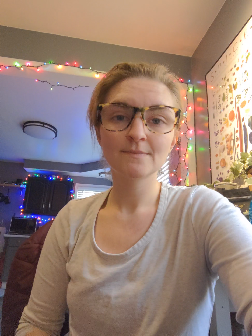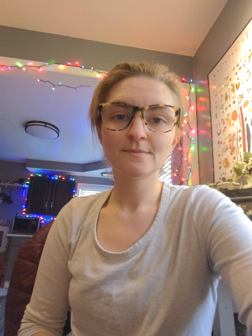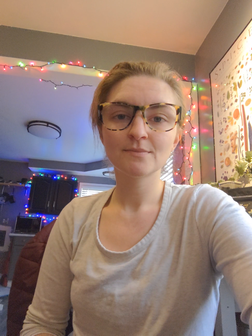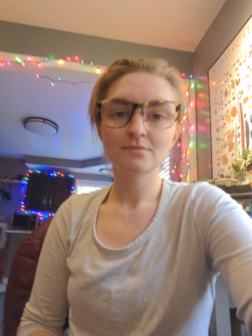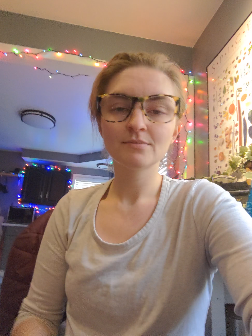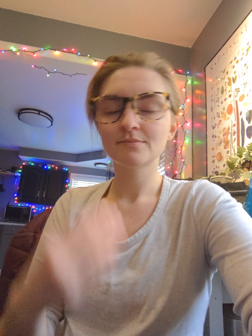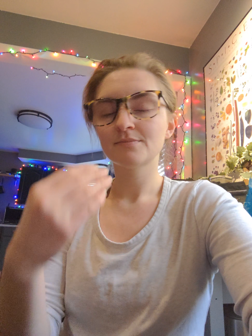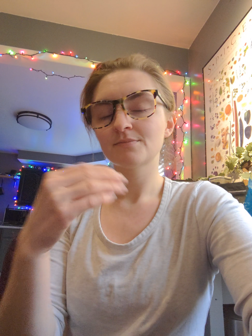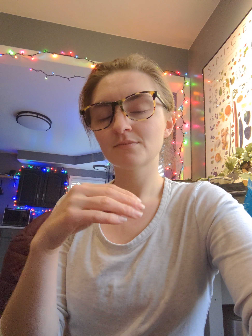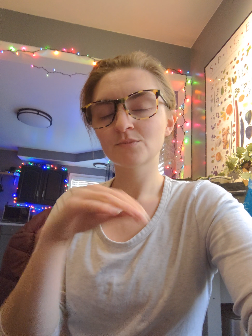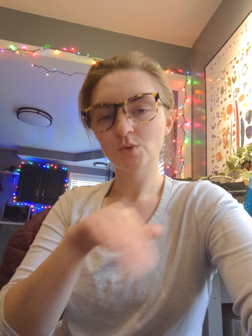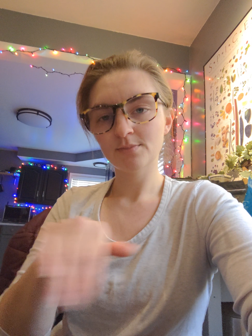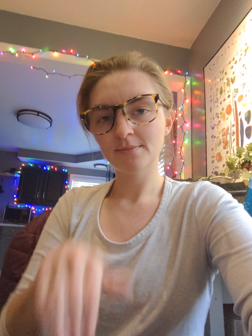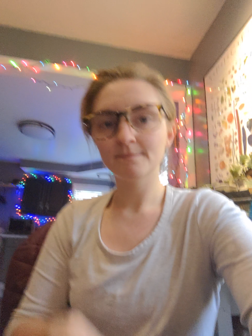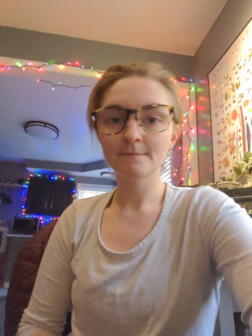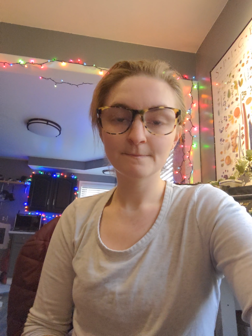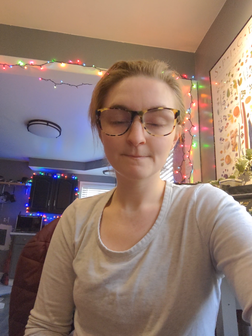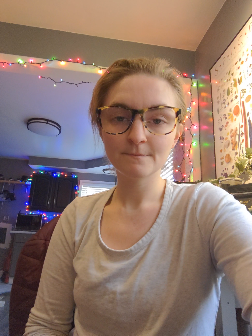pool